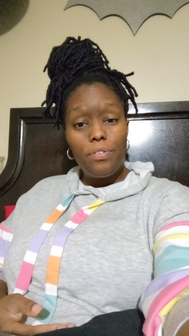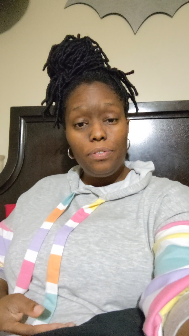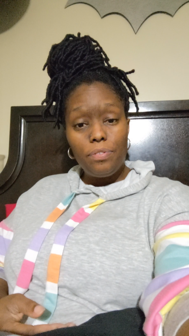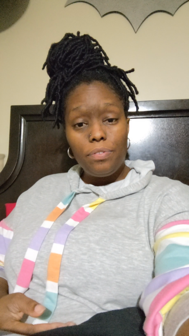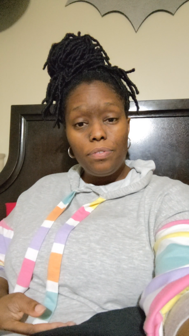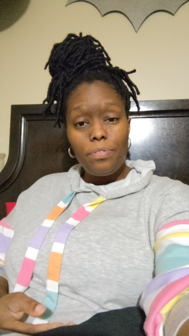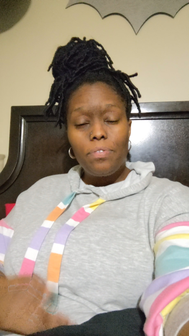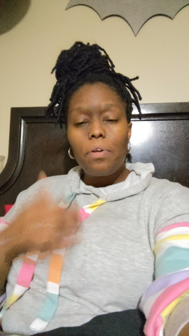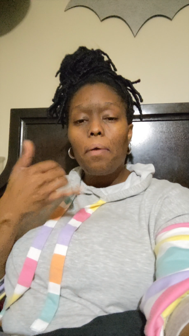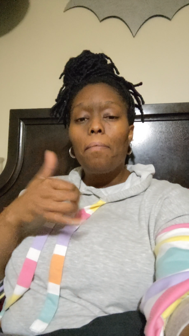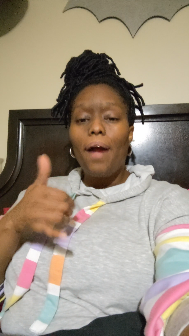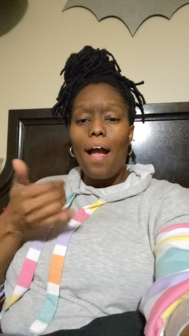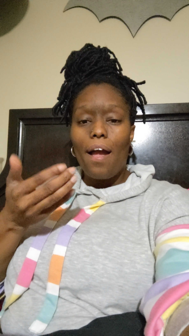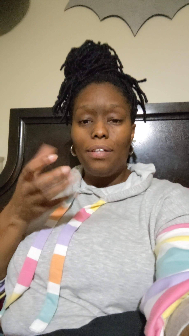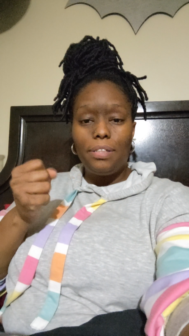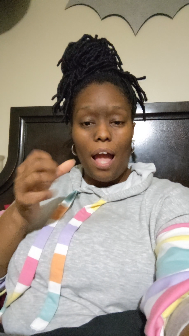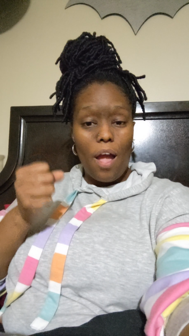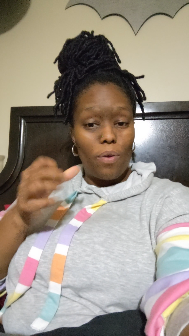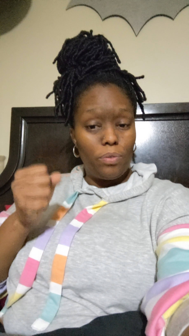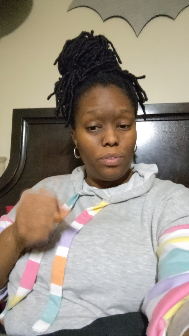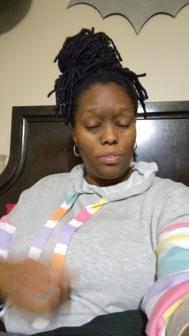play dough